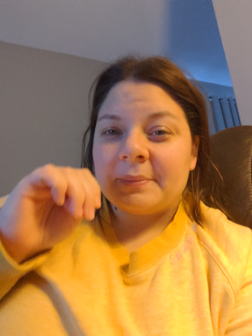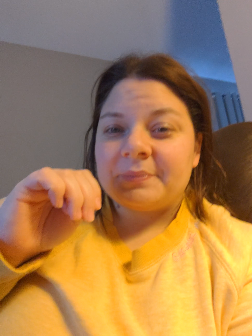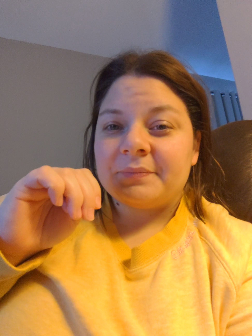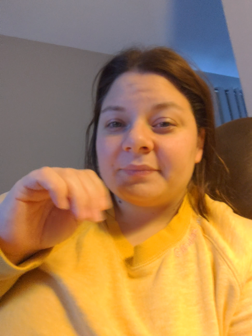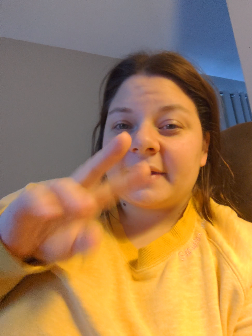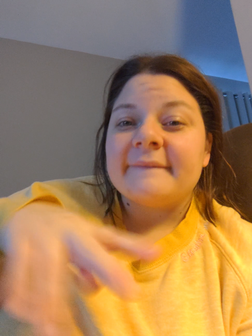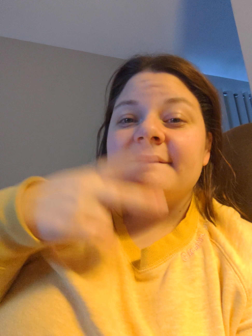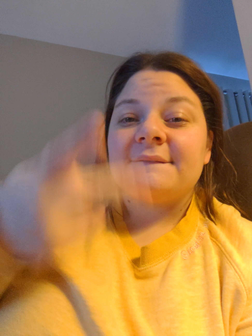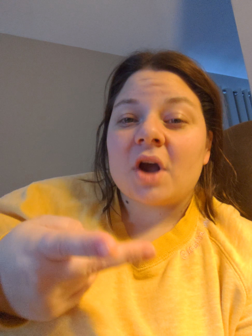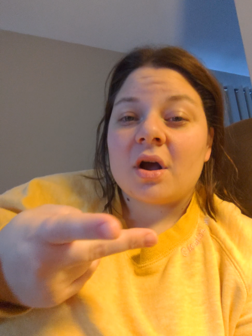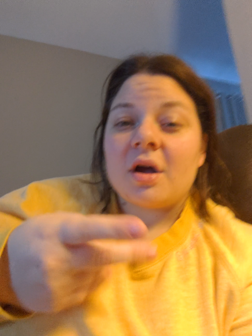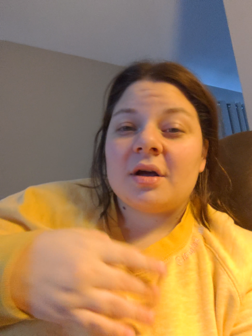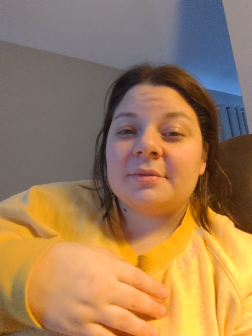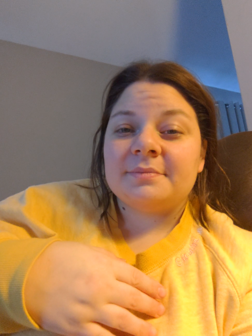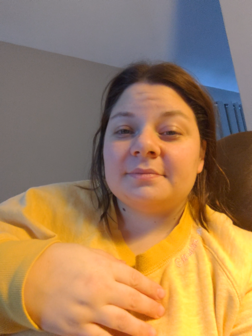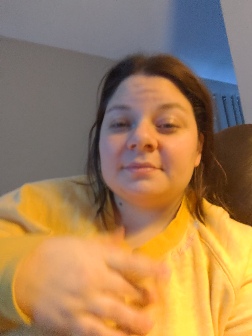fall